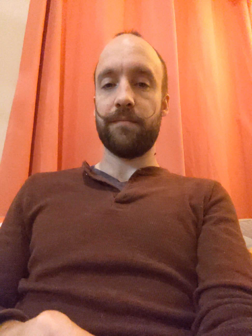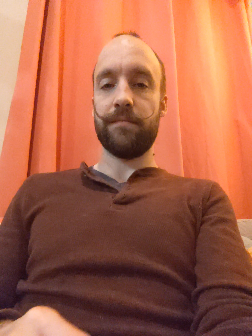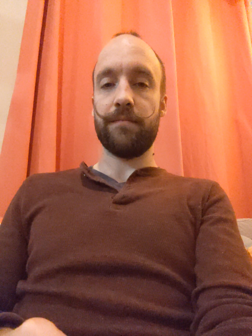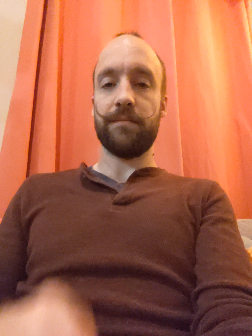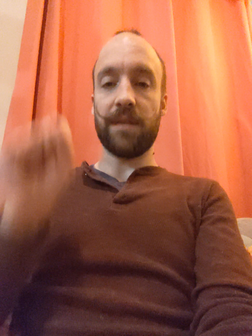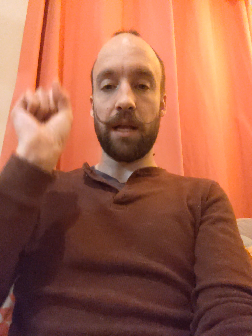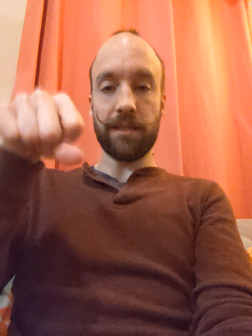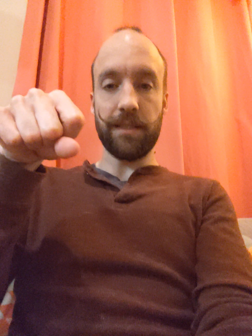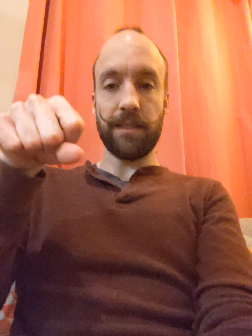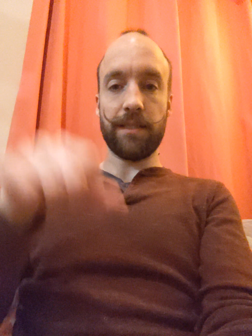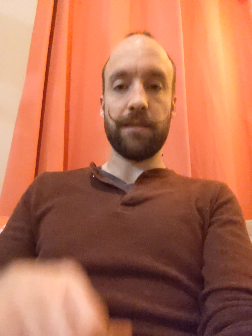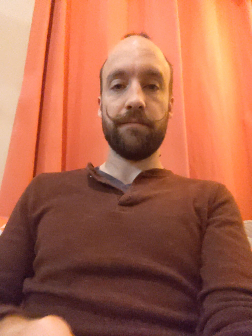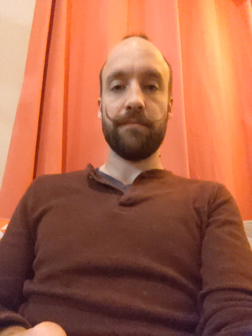yes